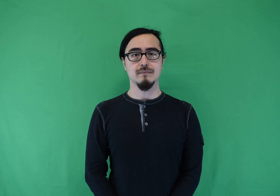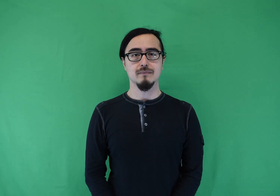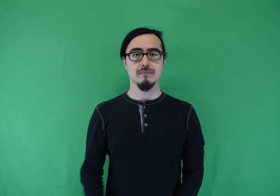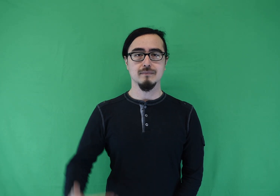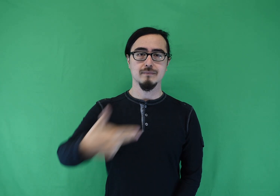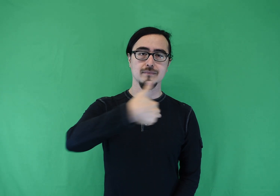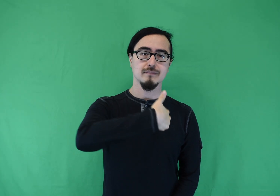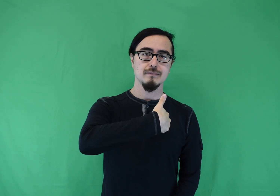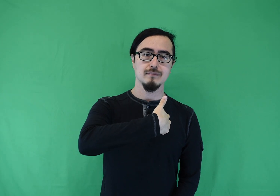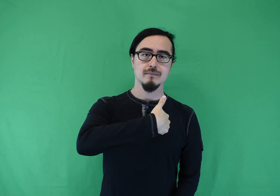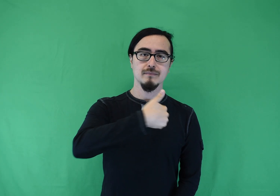herida